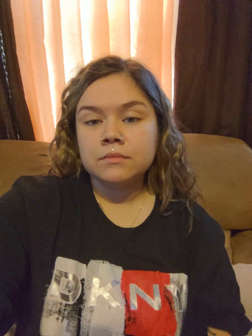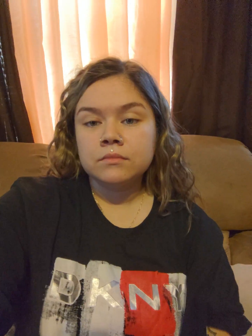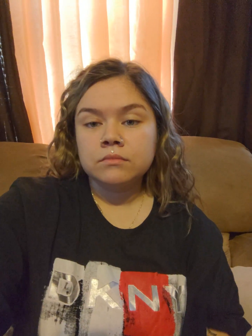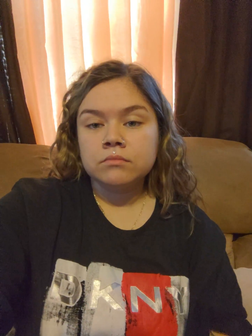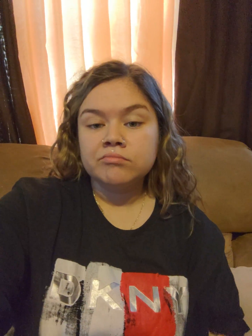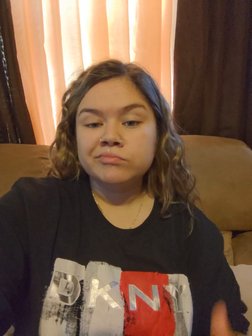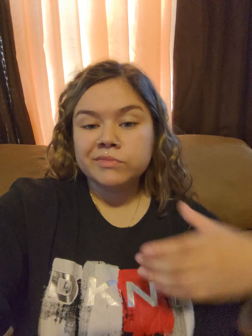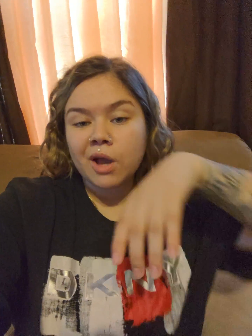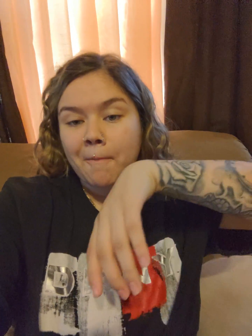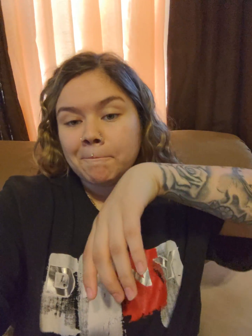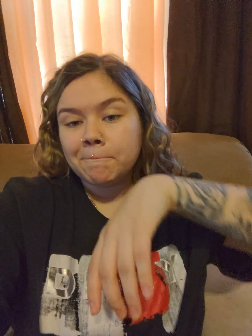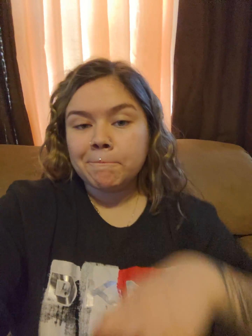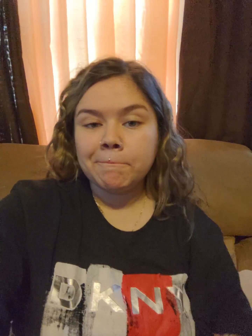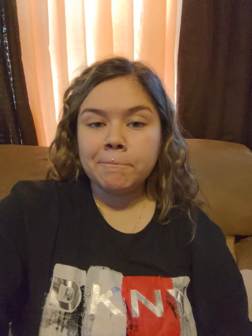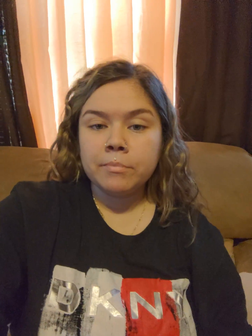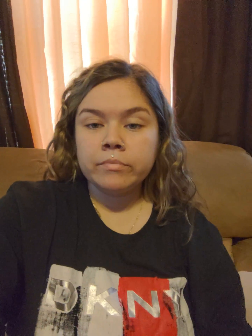dump